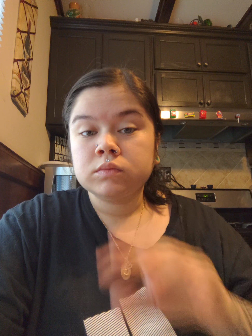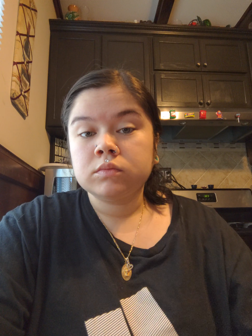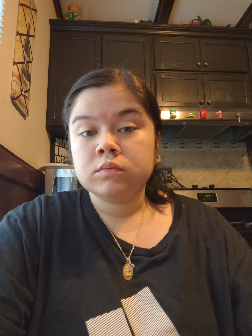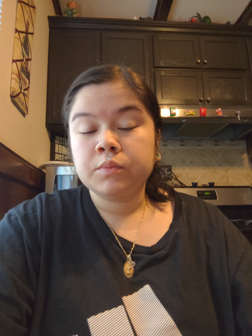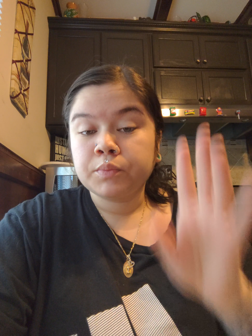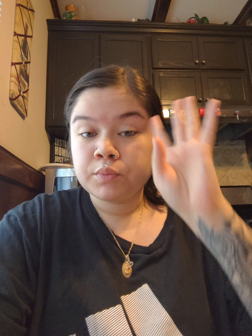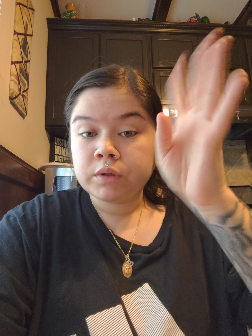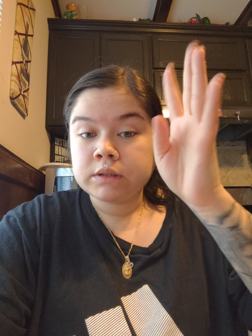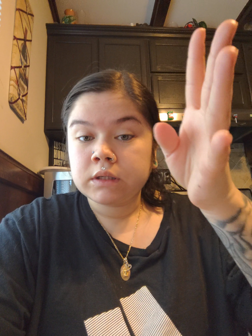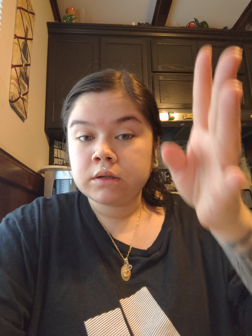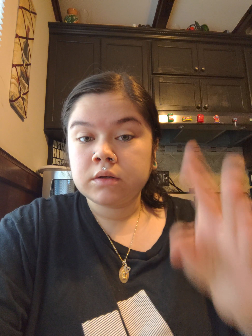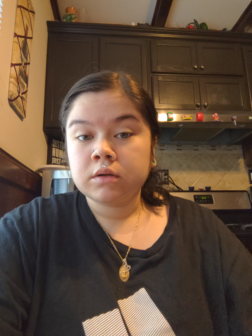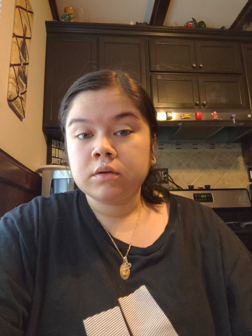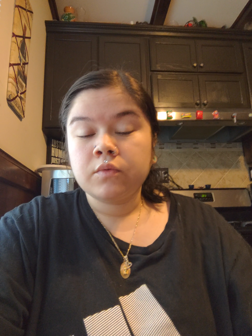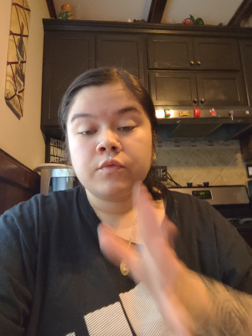pretend